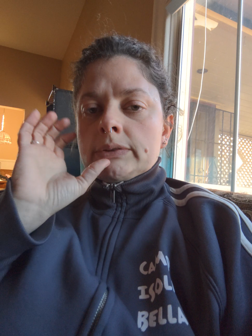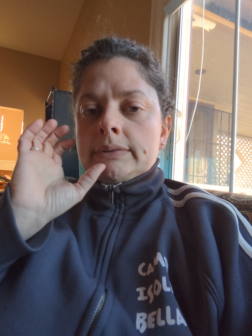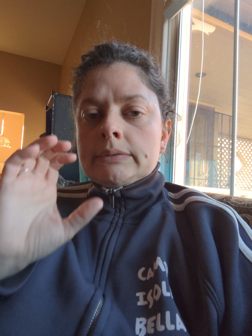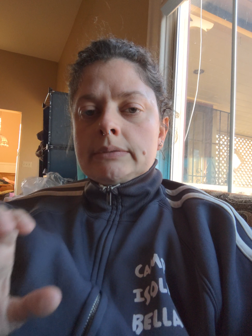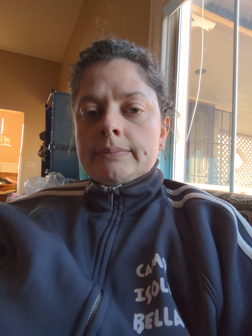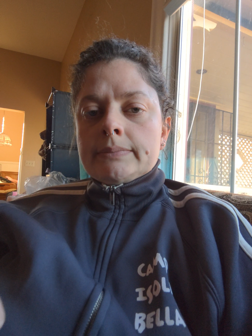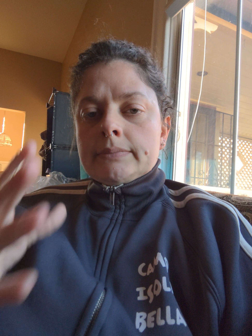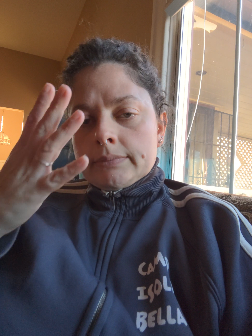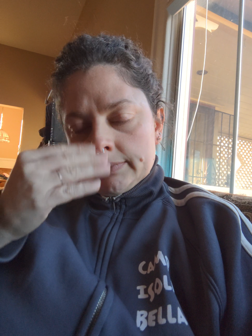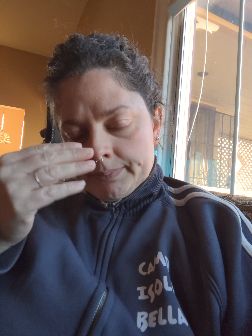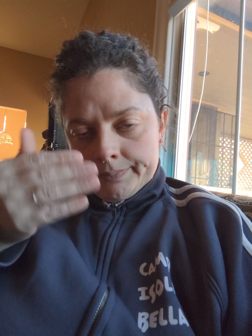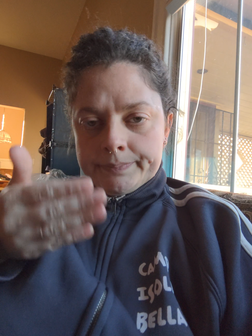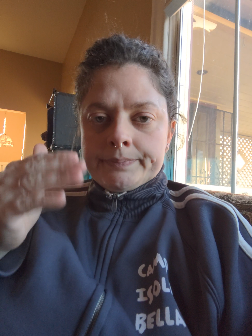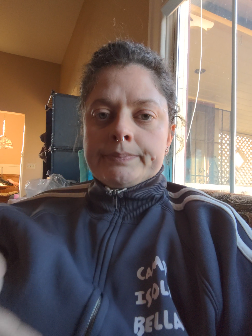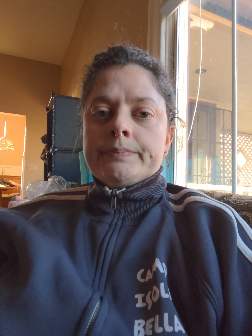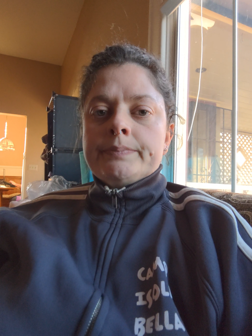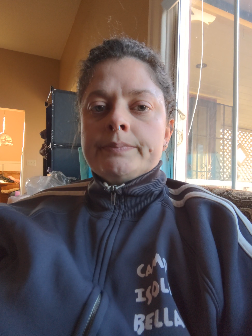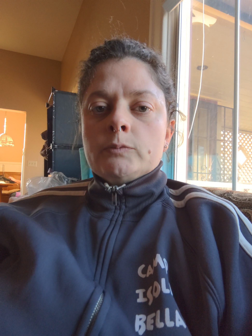sleepy